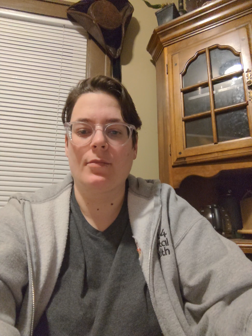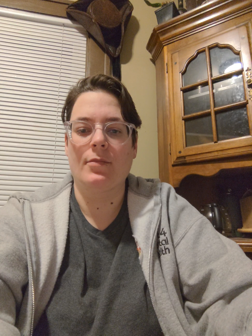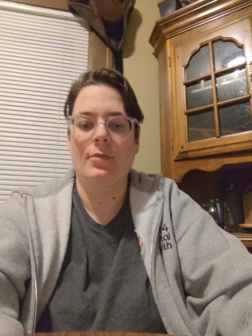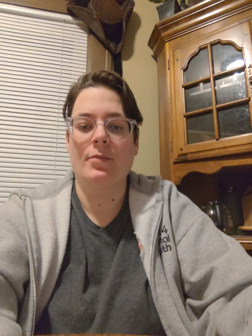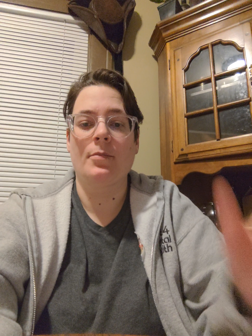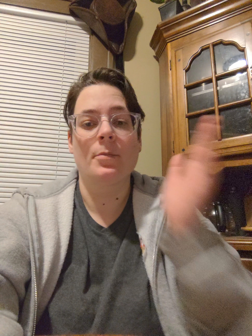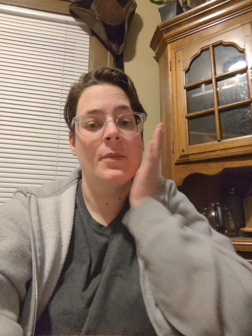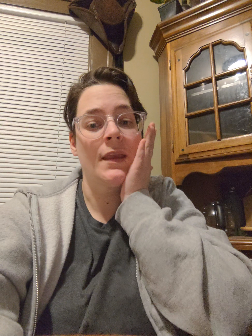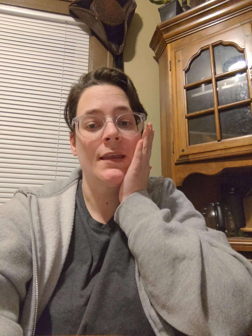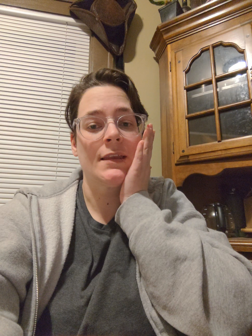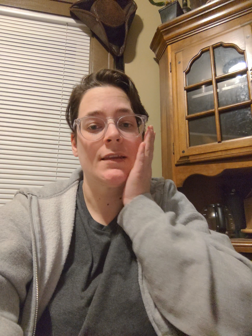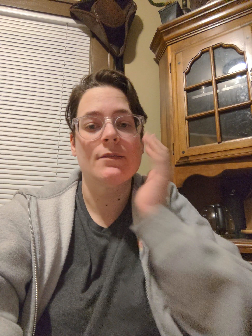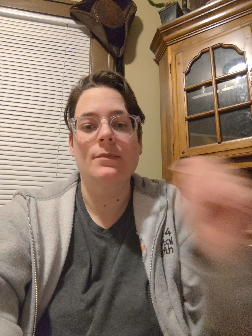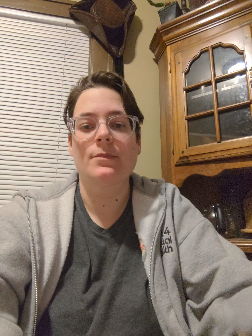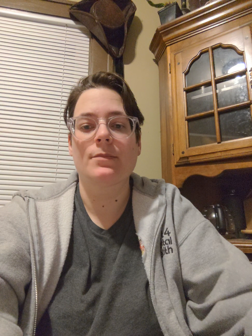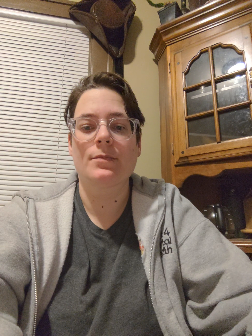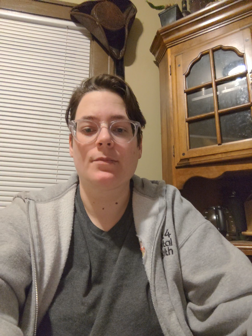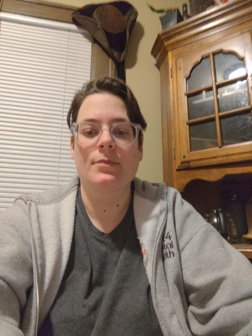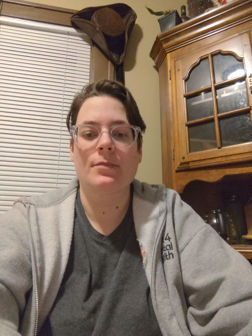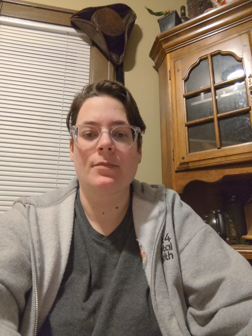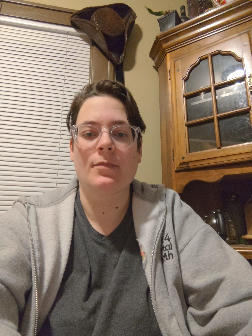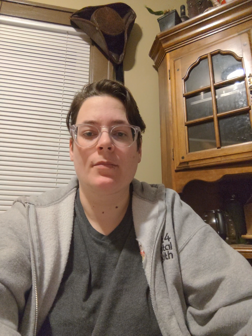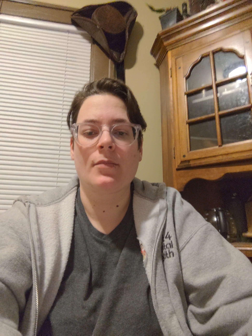bed